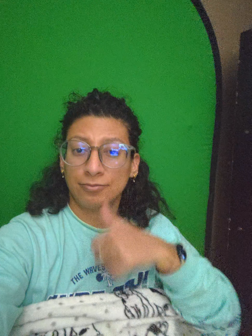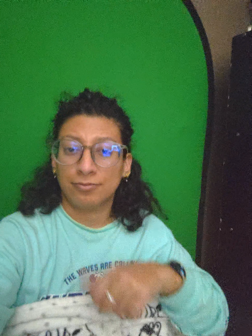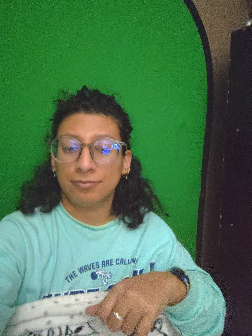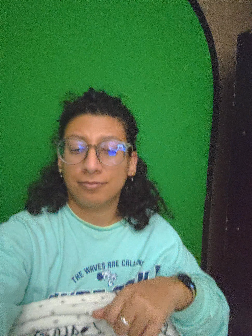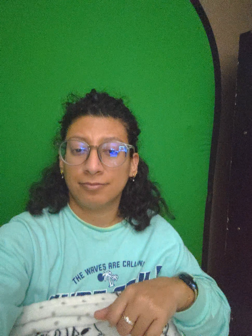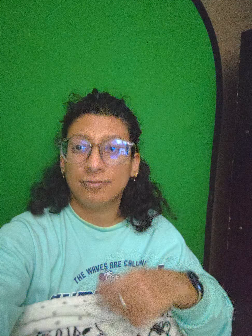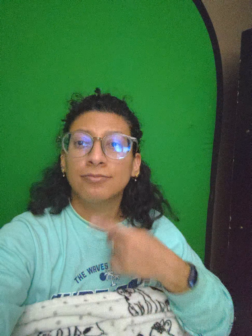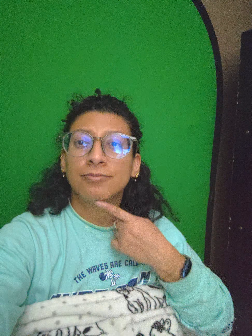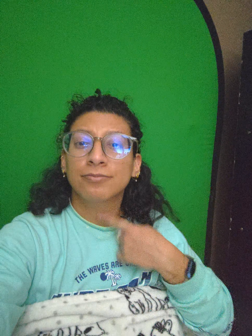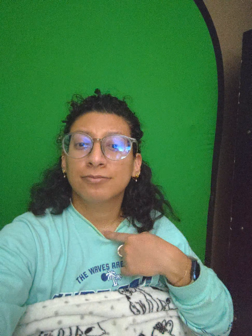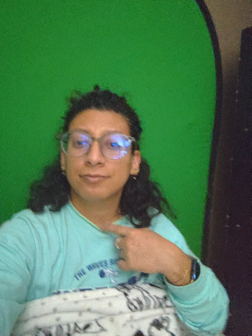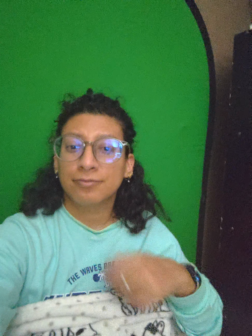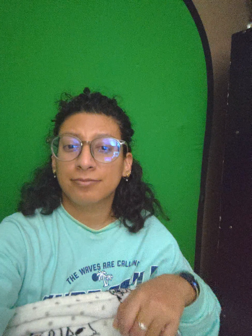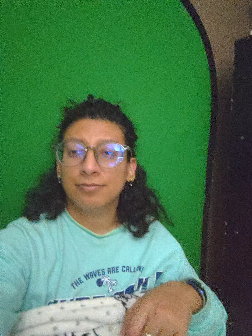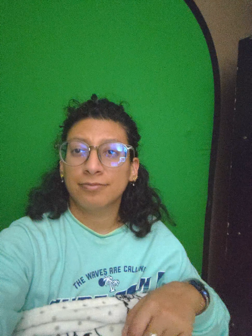thirsty